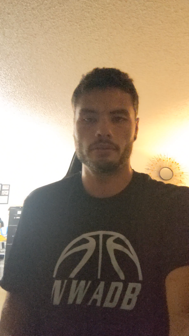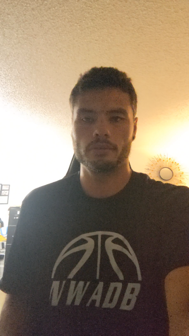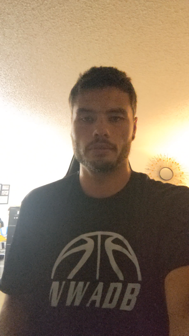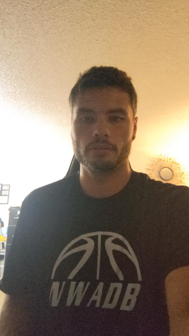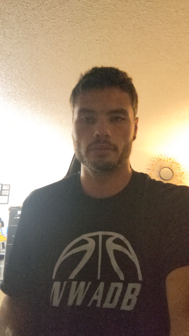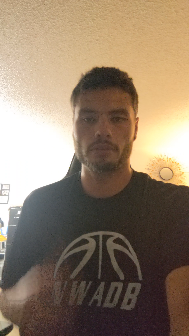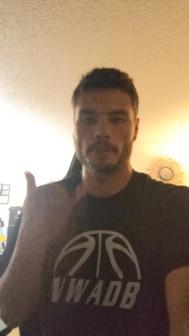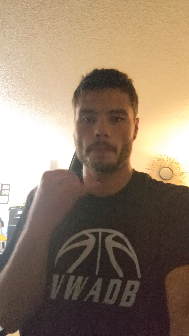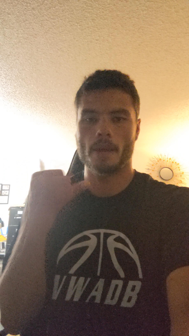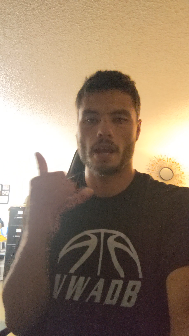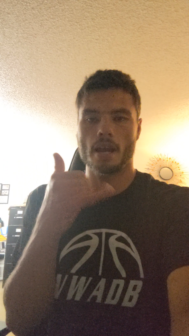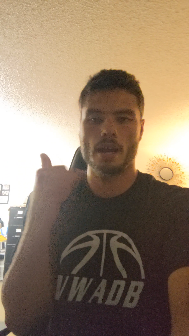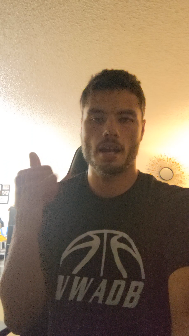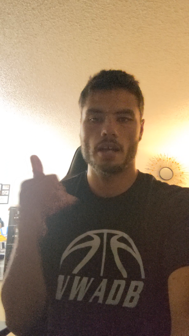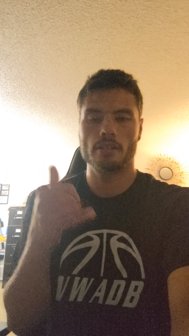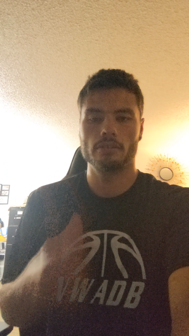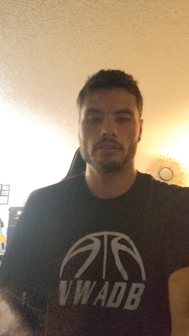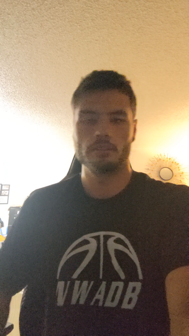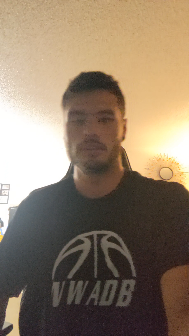play